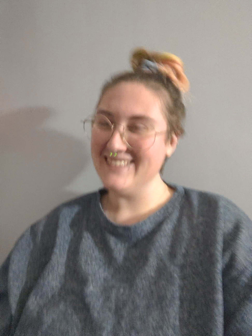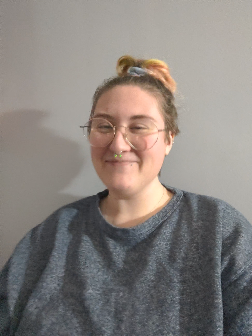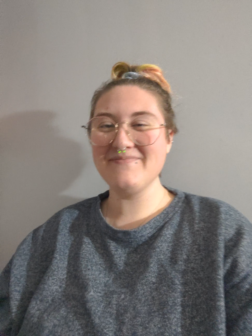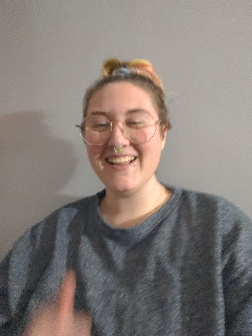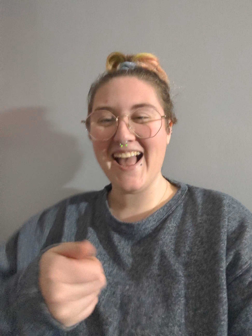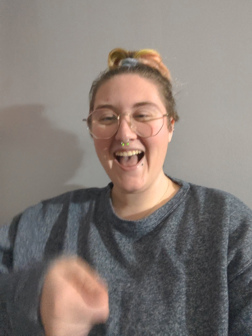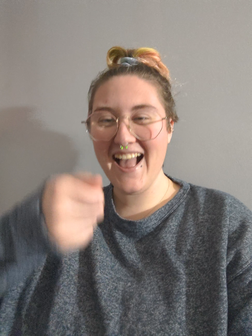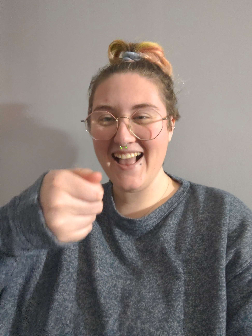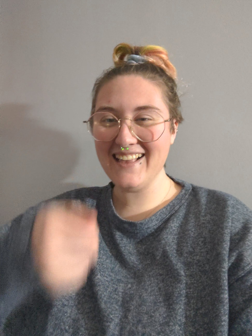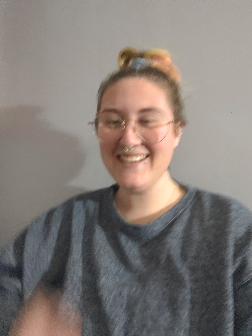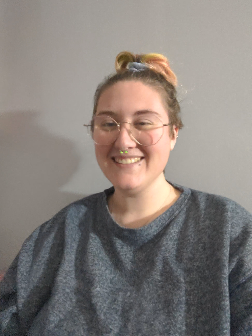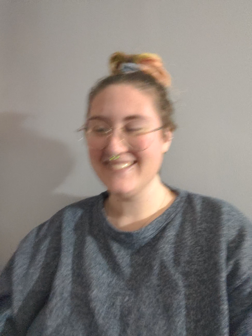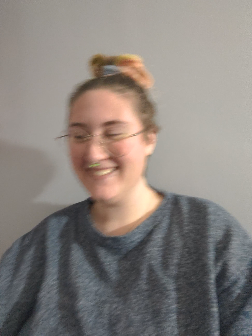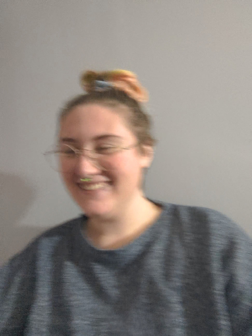hide